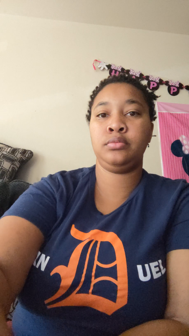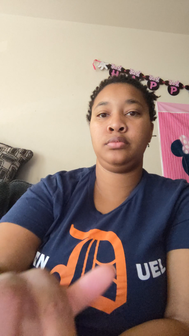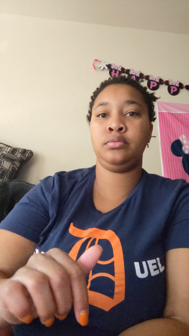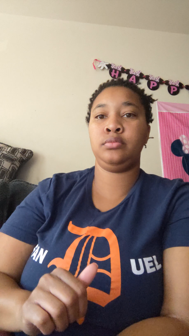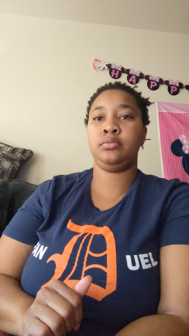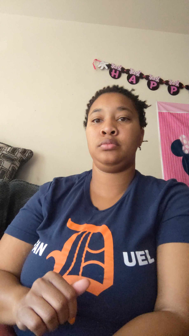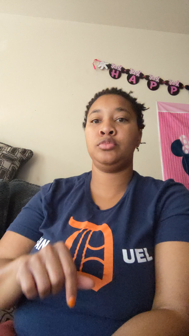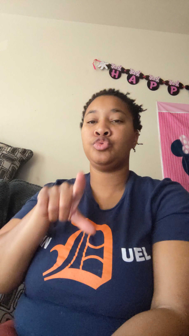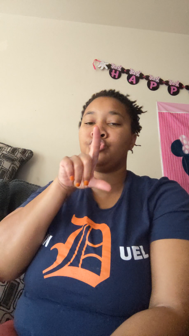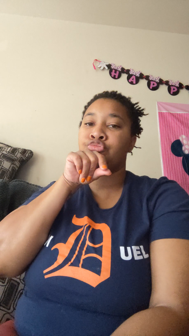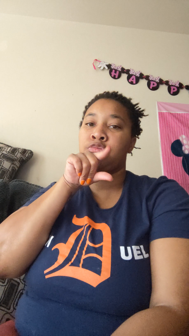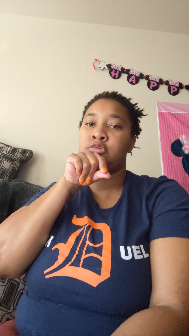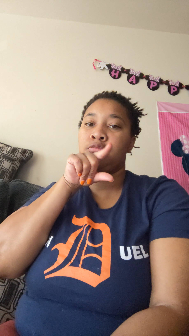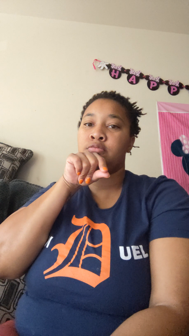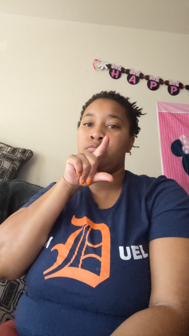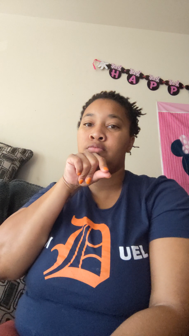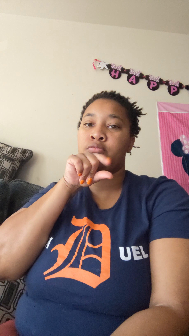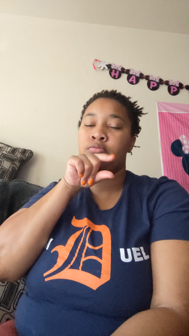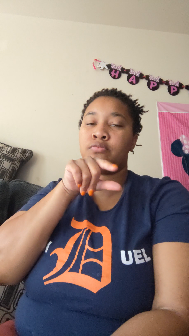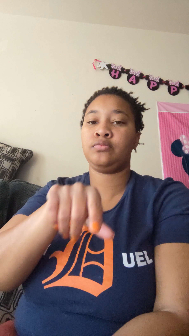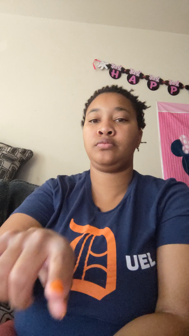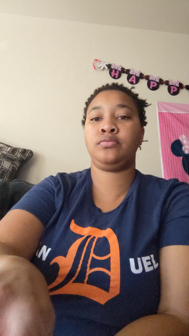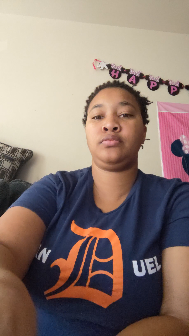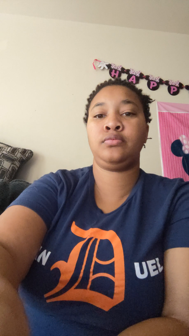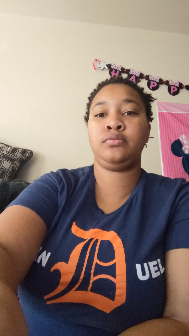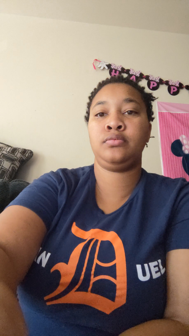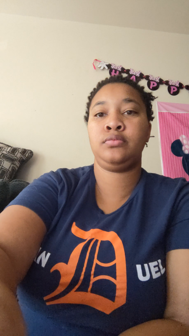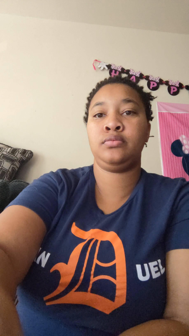chicken